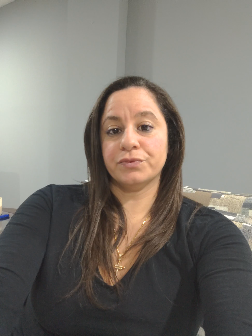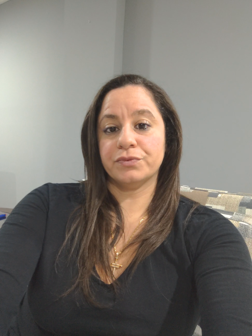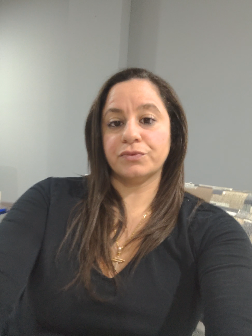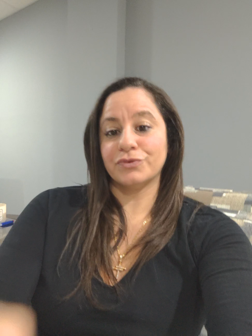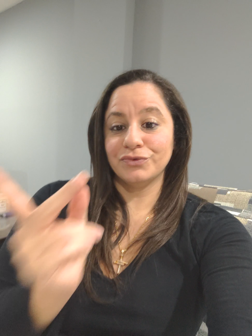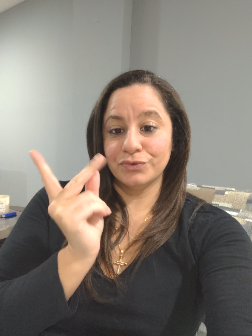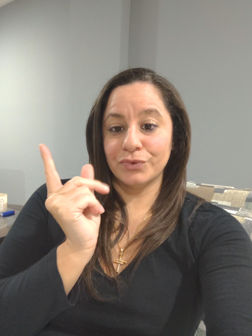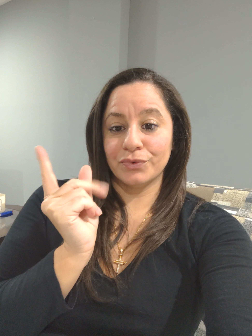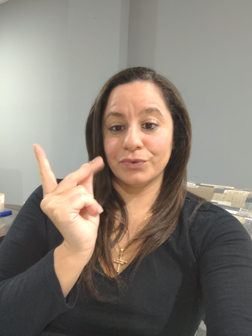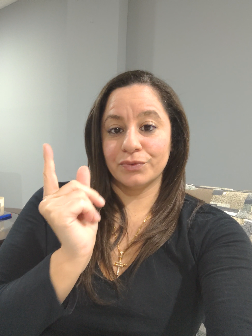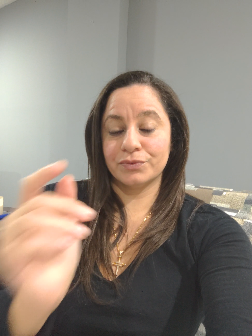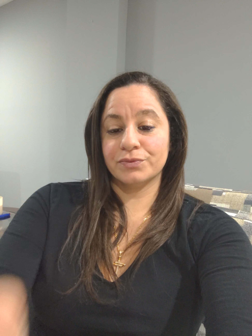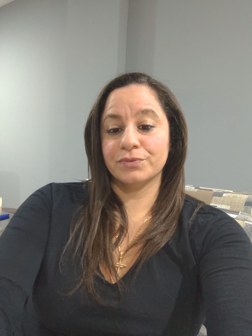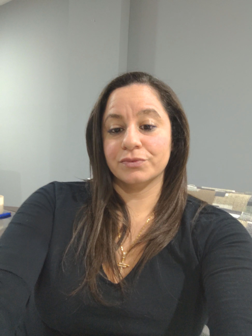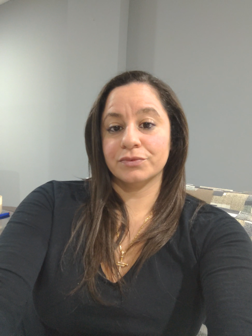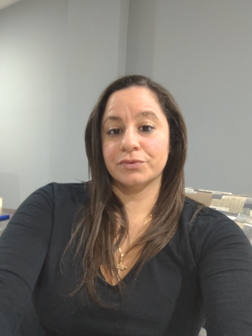dog